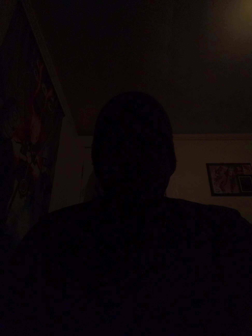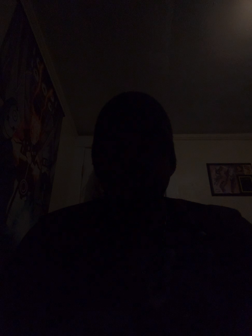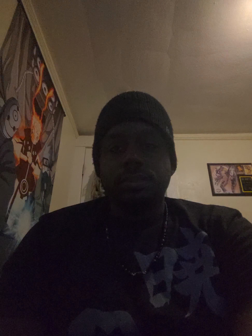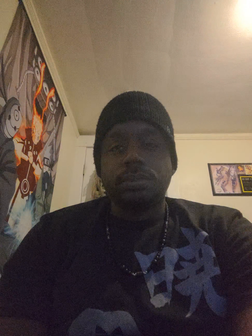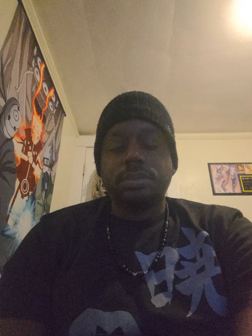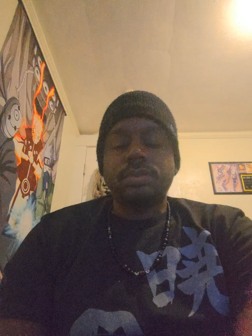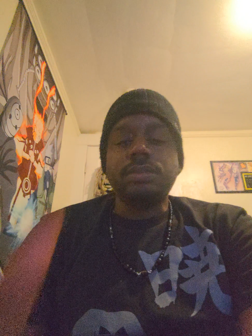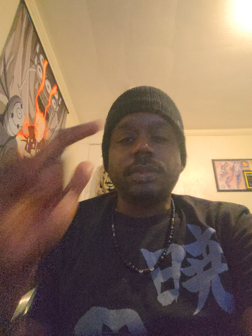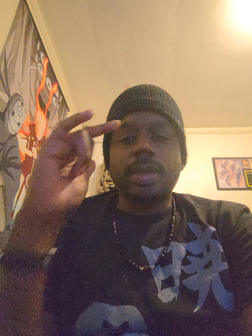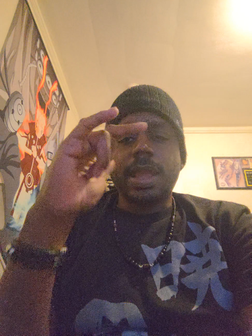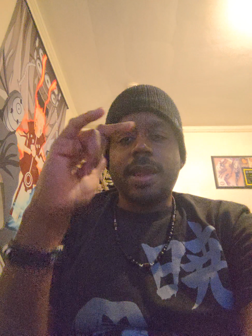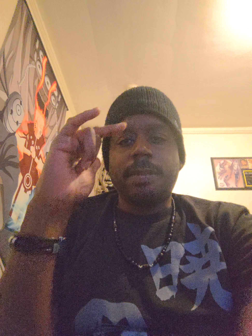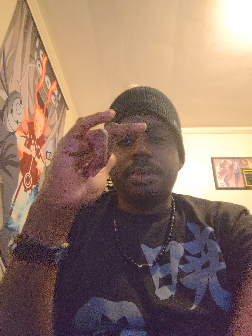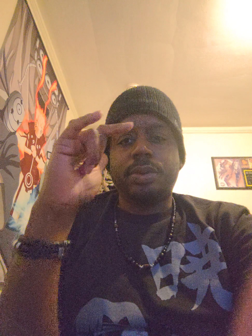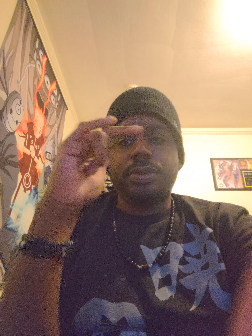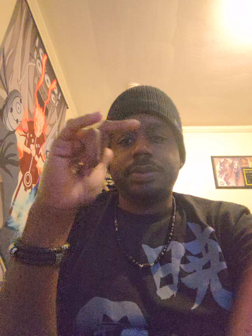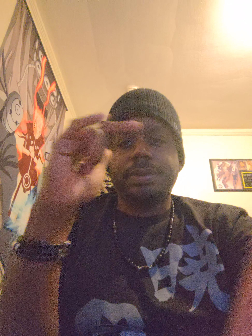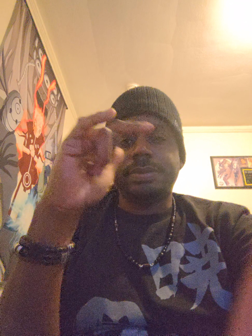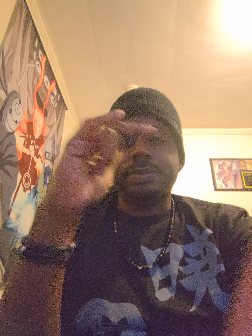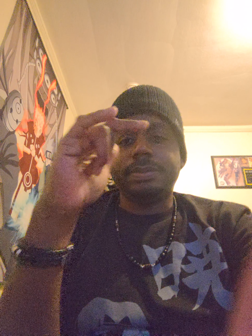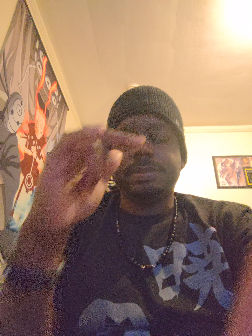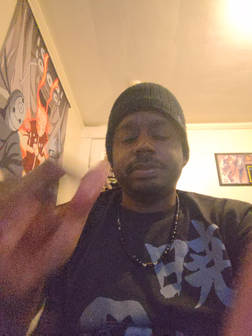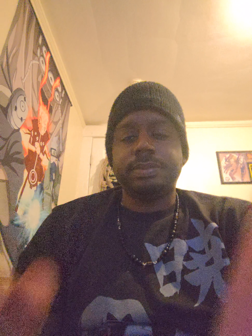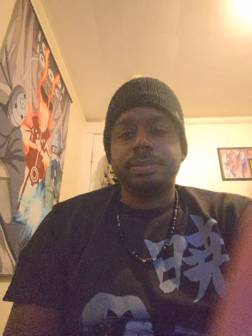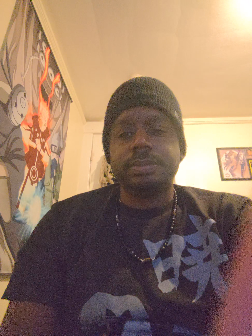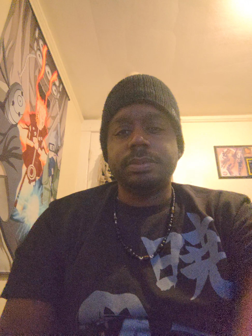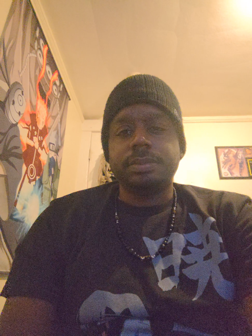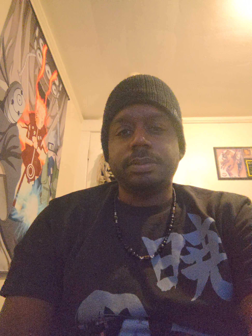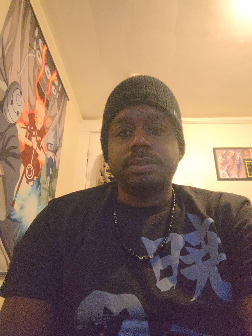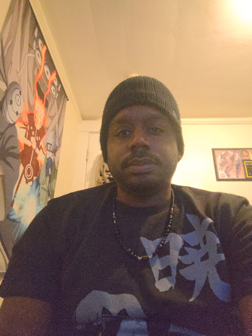airplane